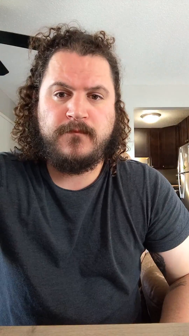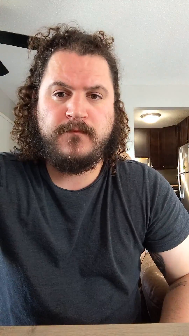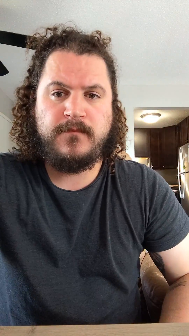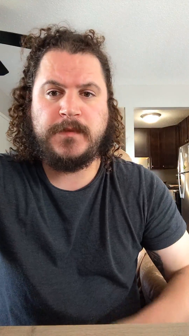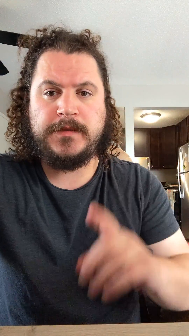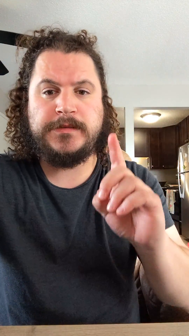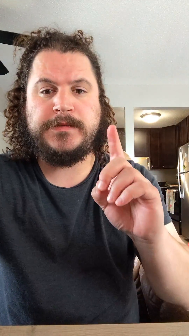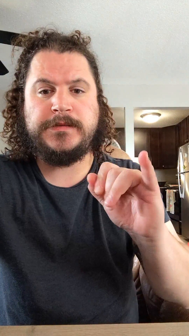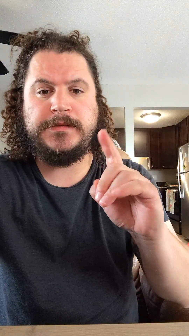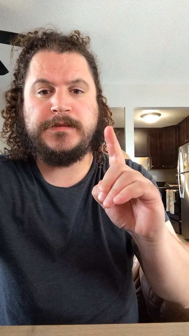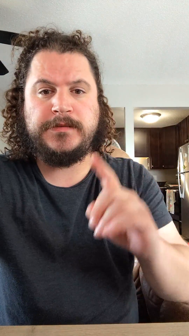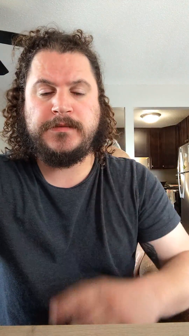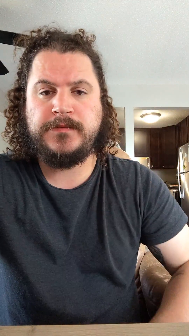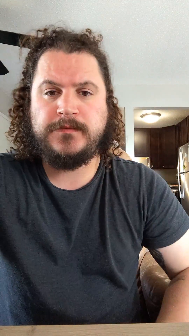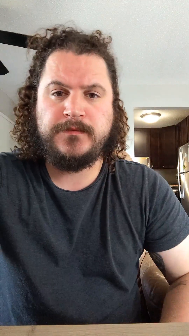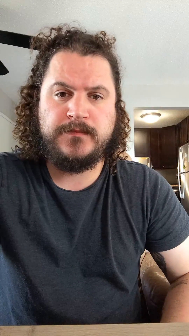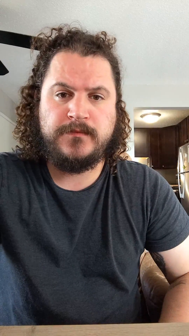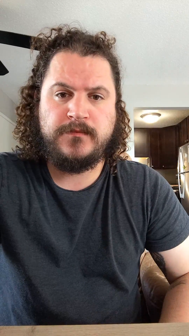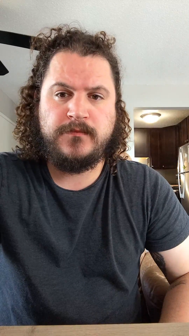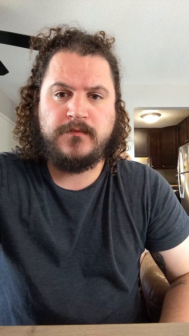did